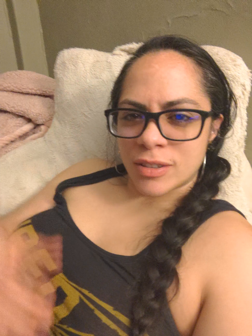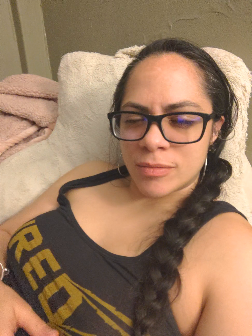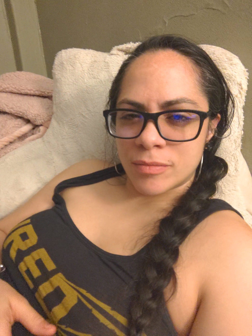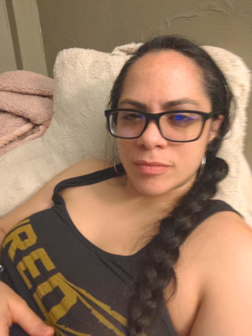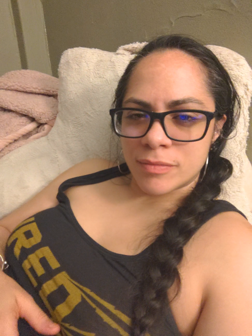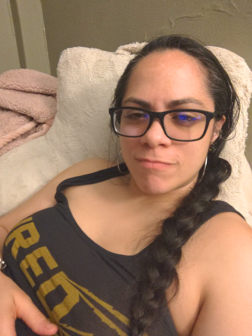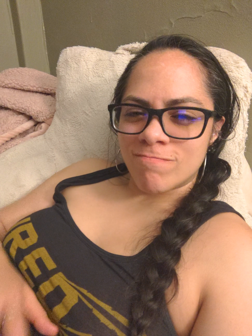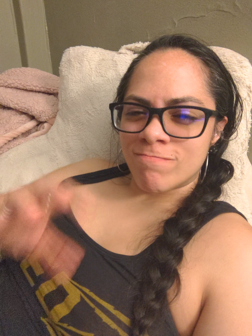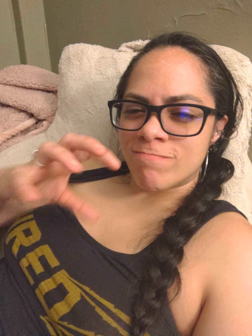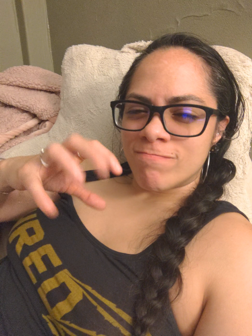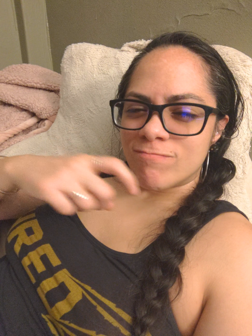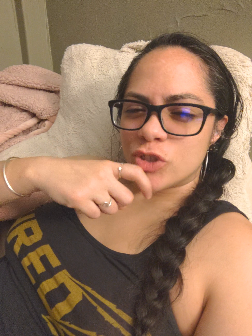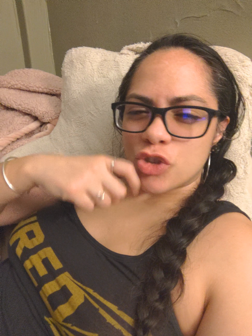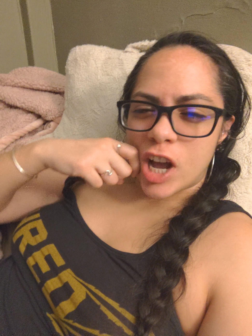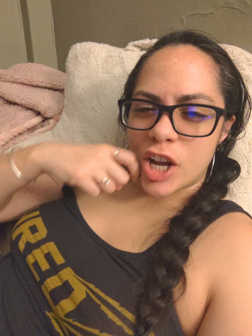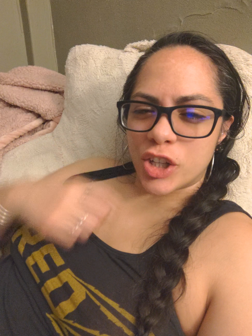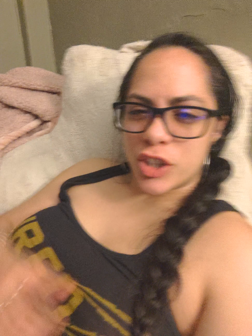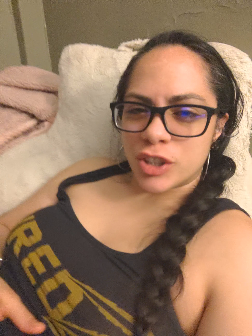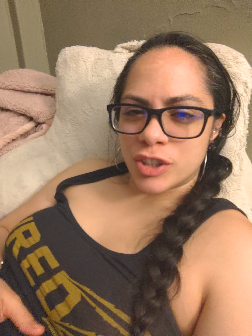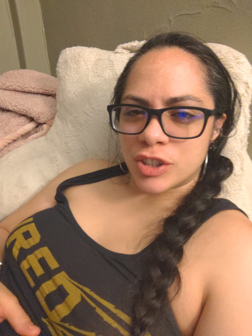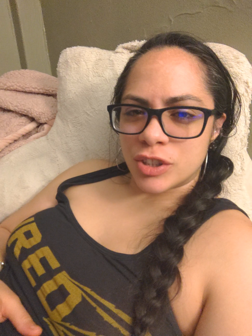dryer